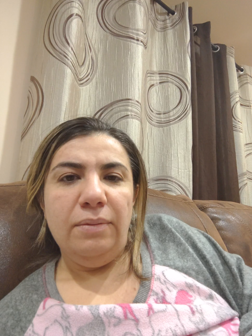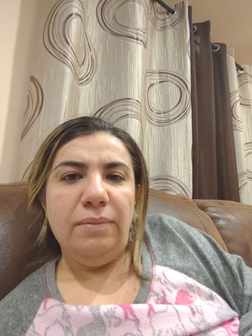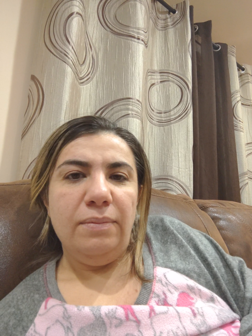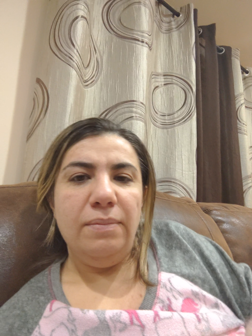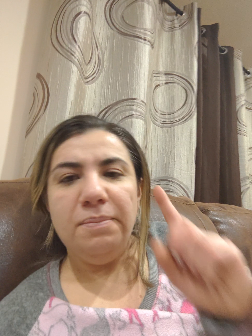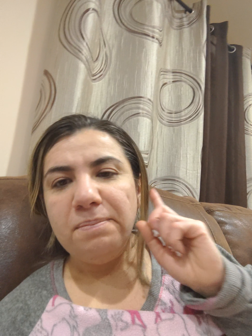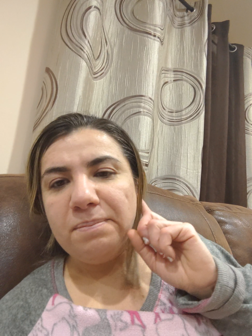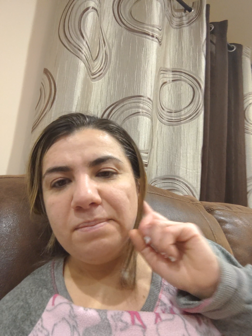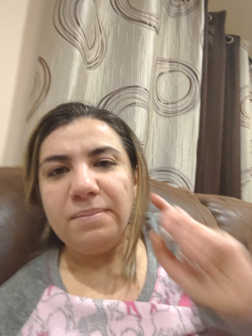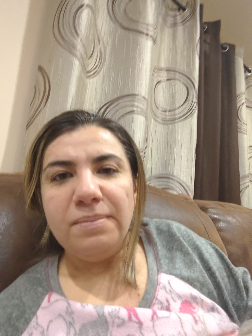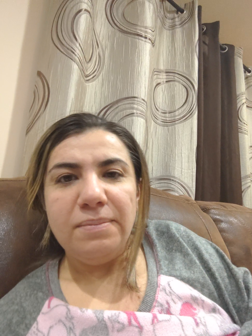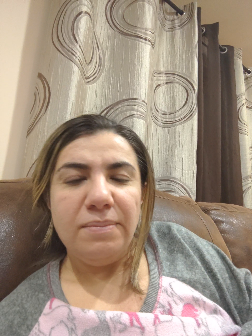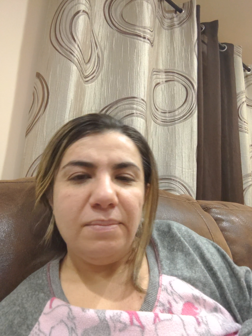ear